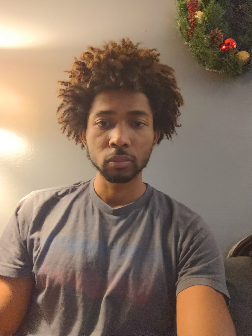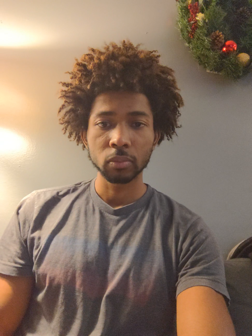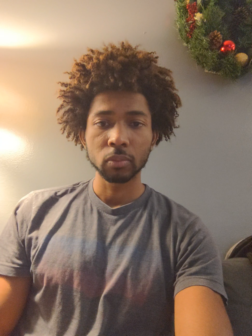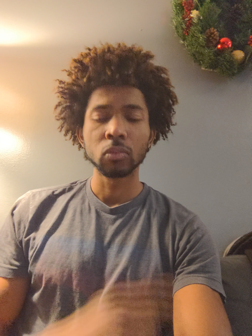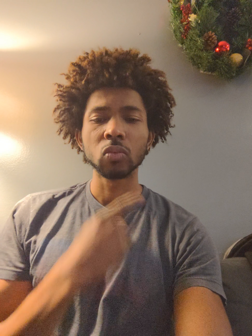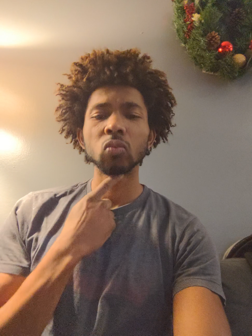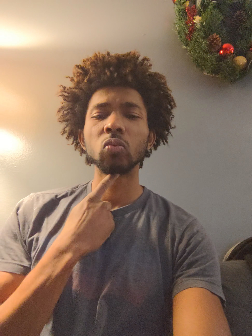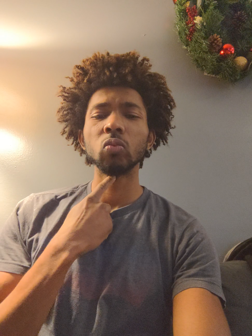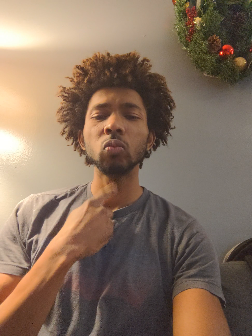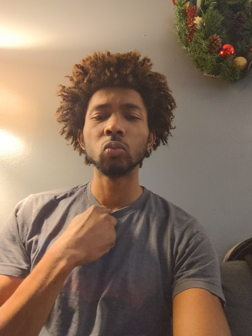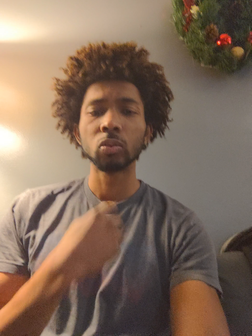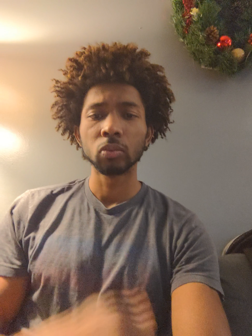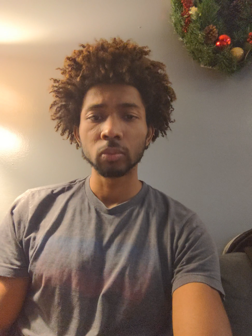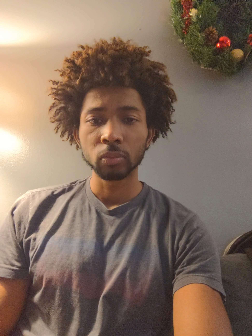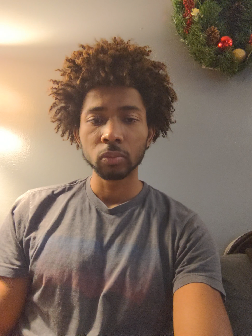thirsty